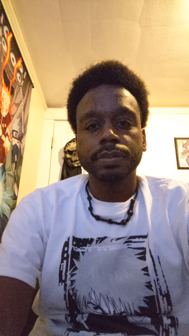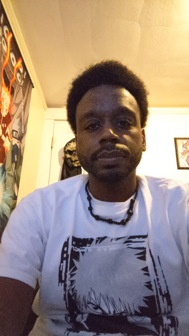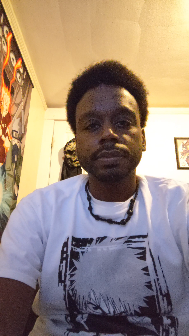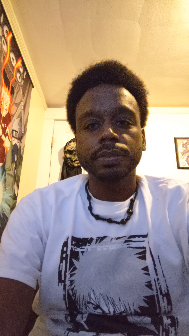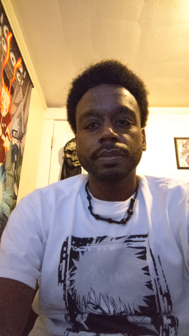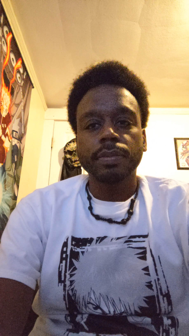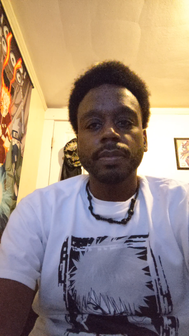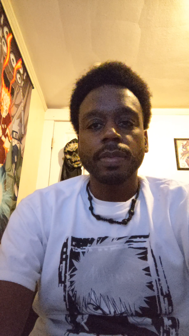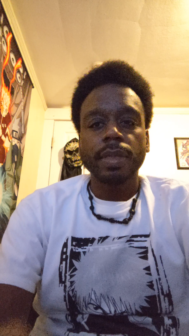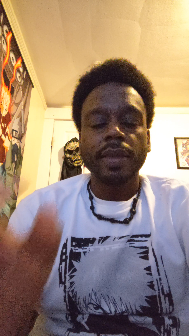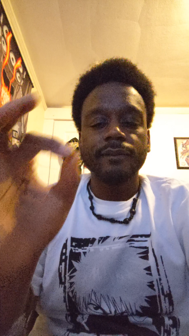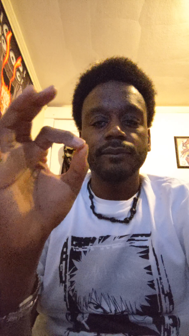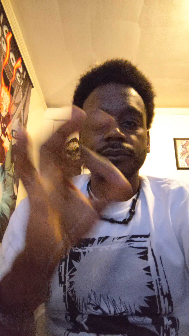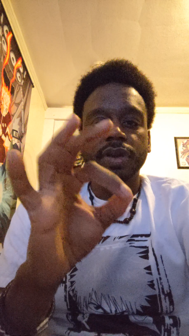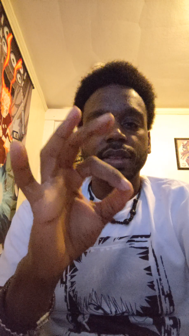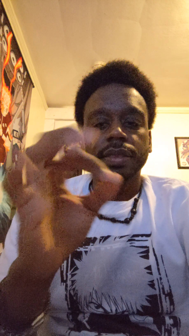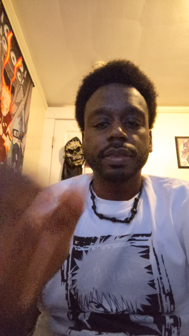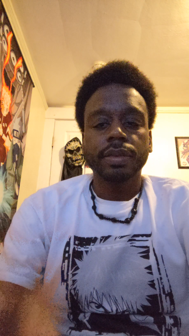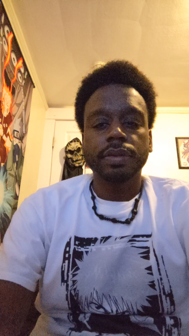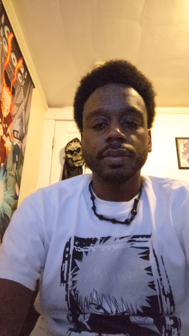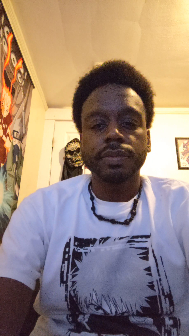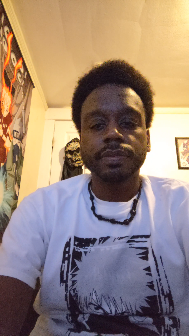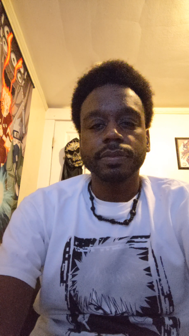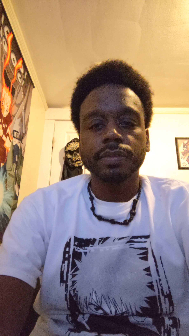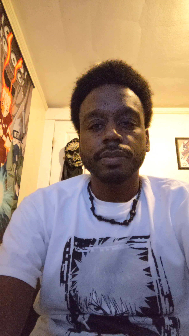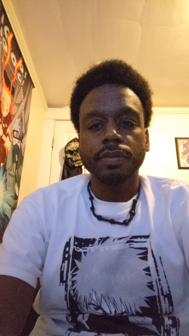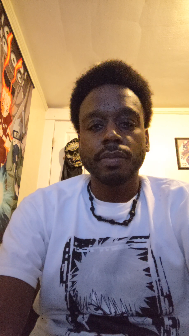fit